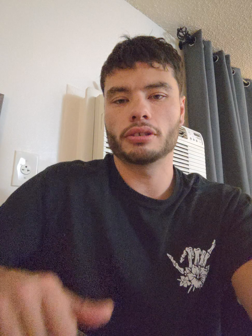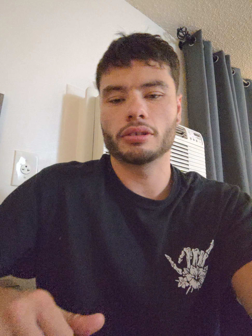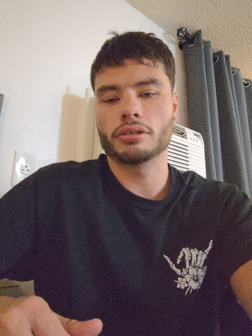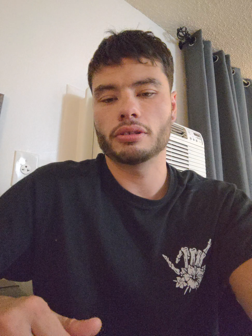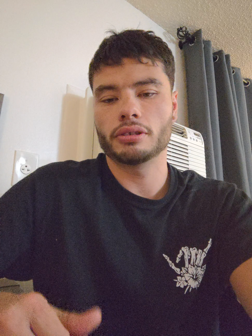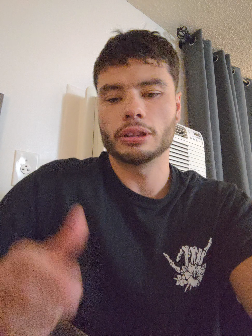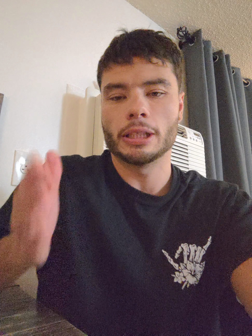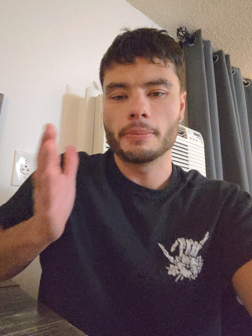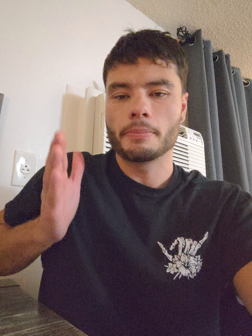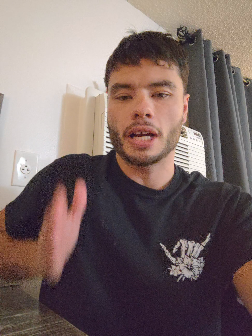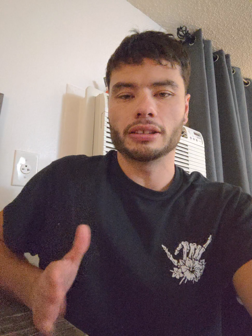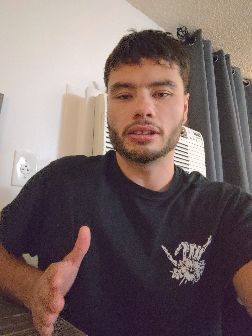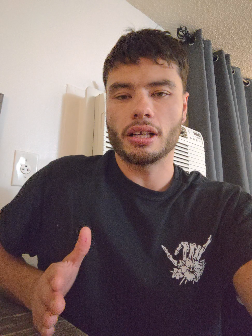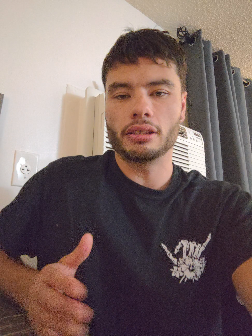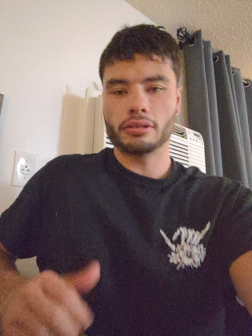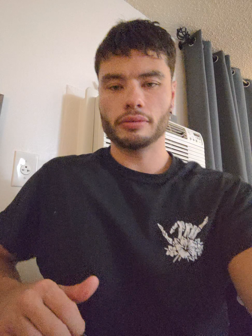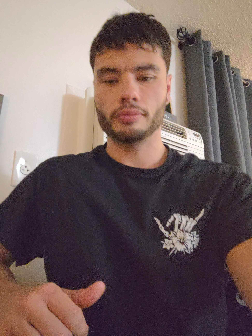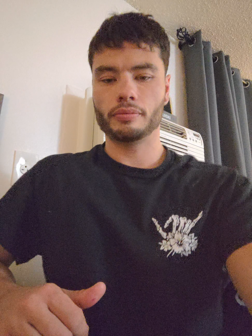beside